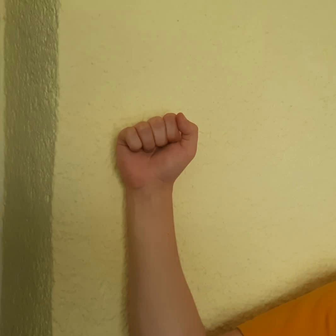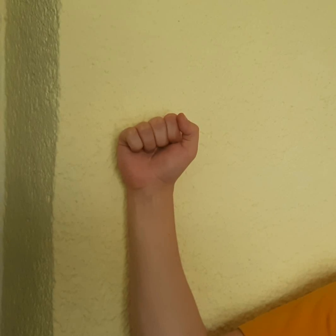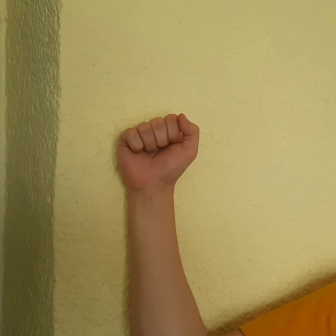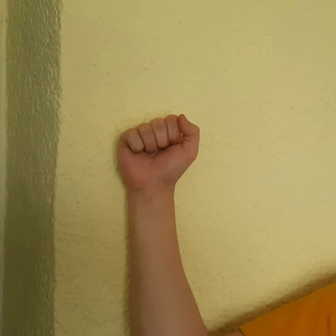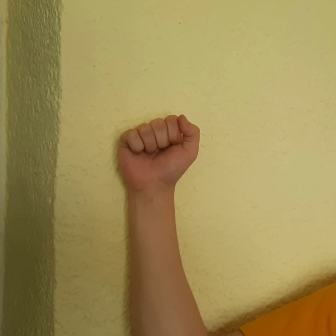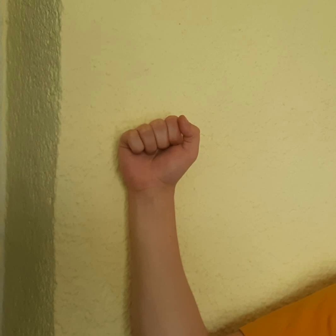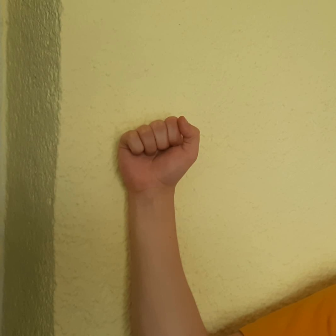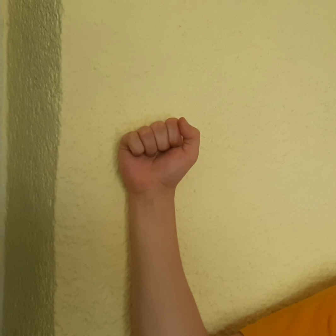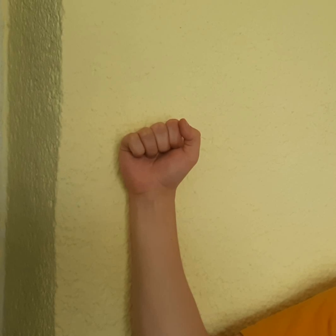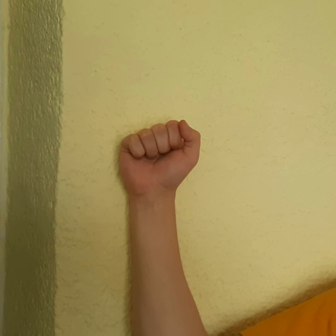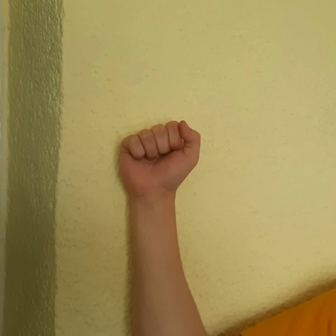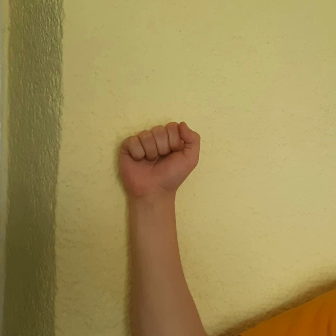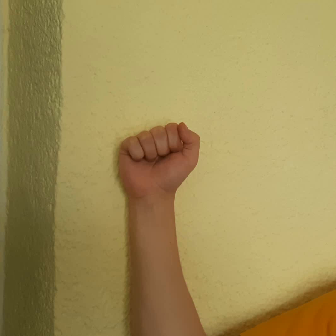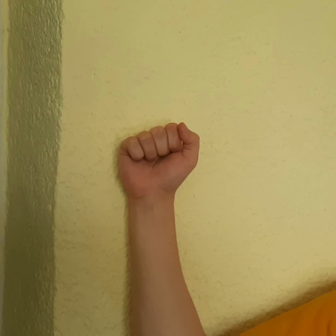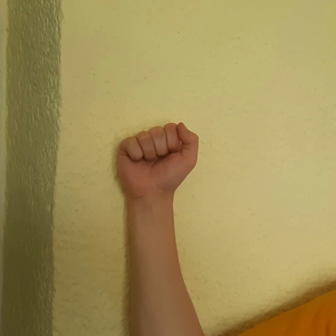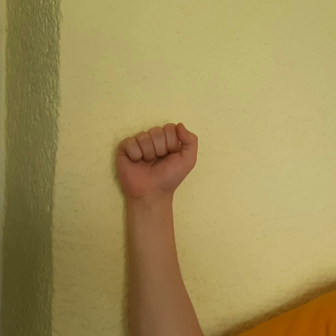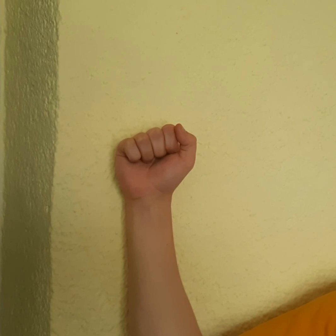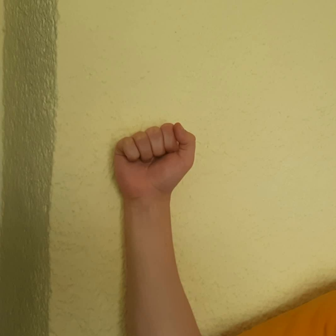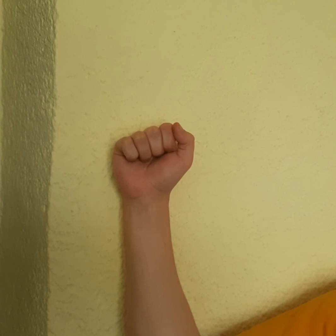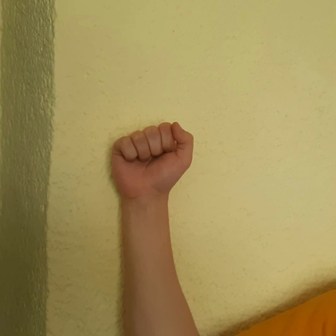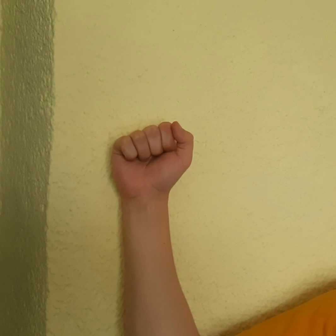А